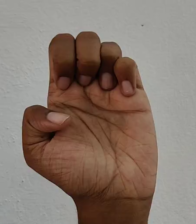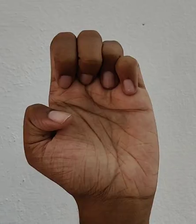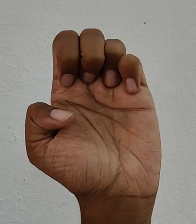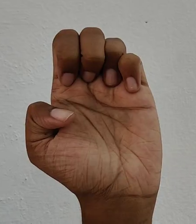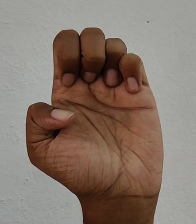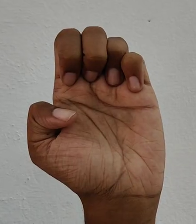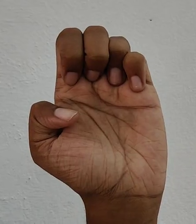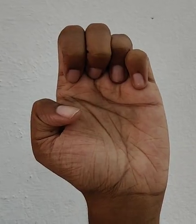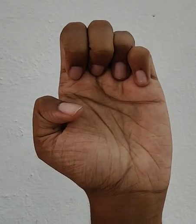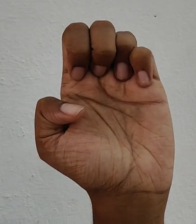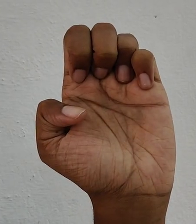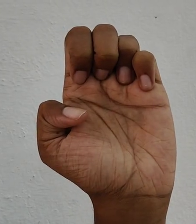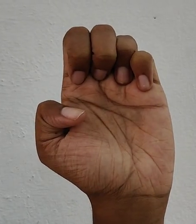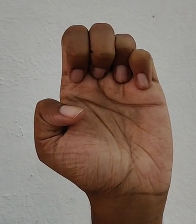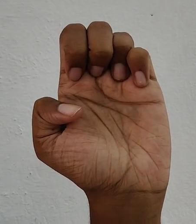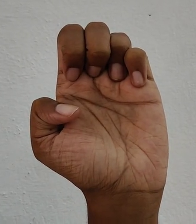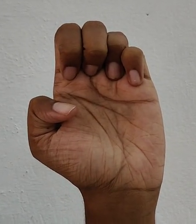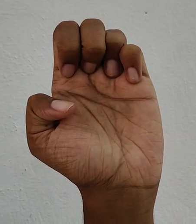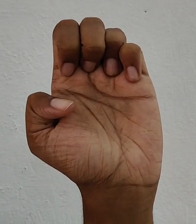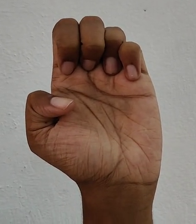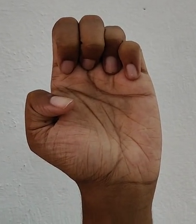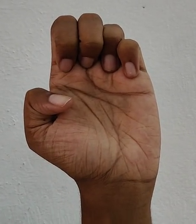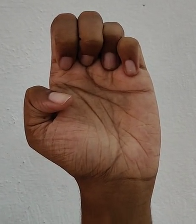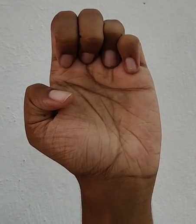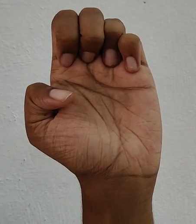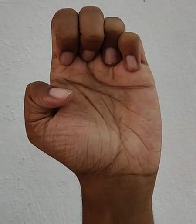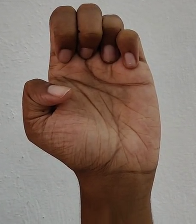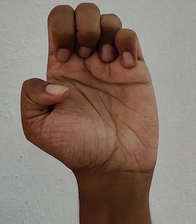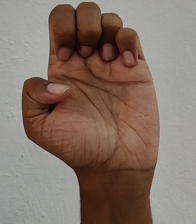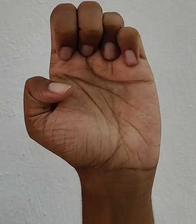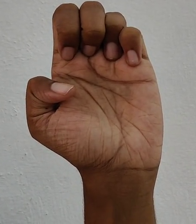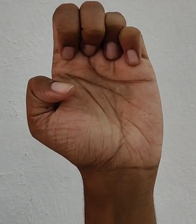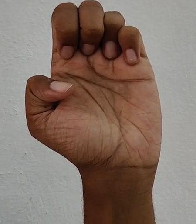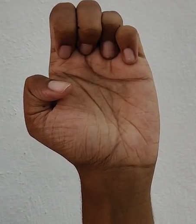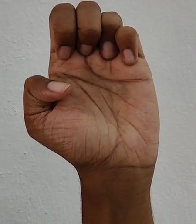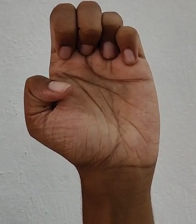ഇ